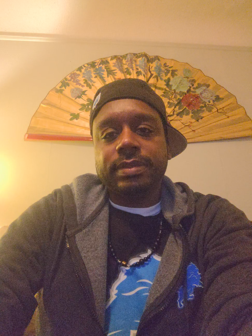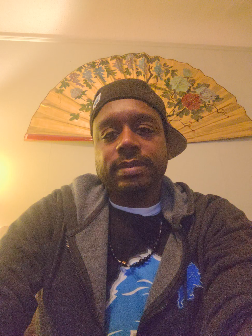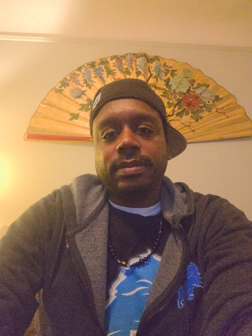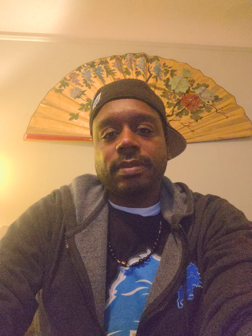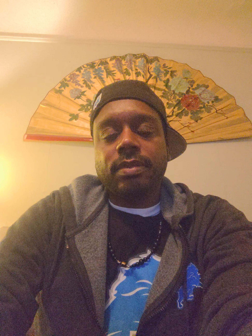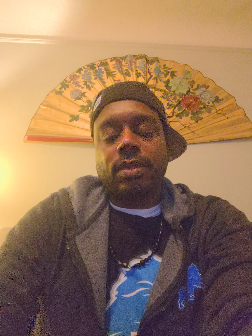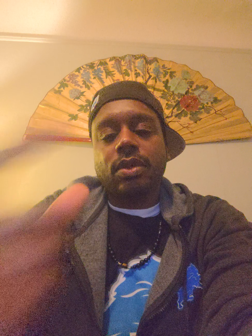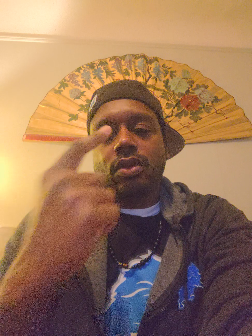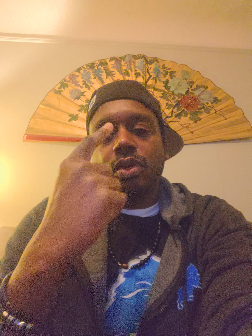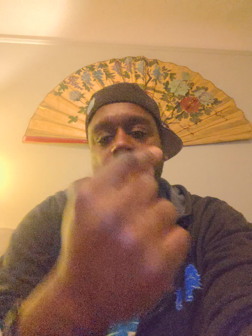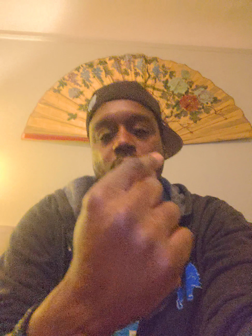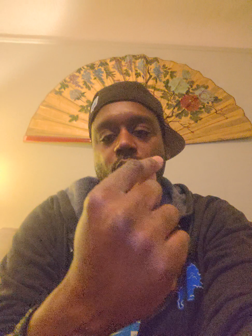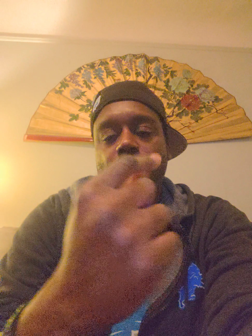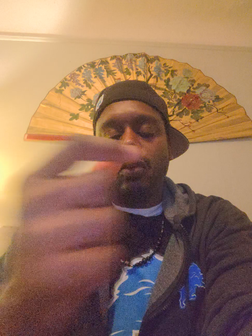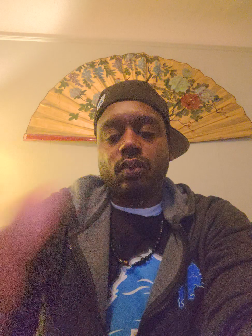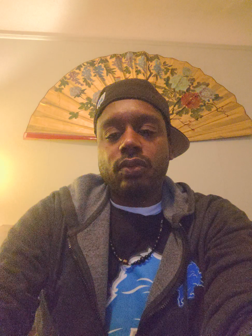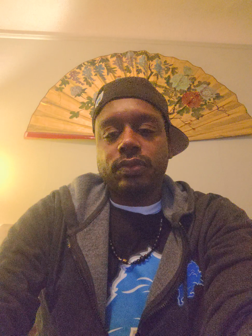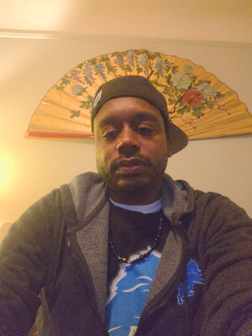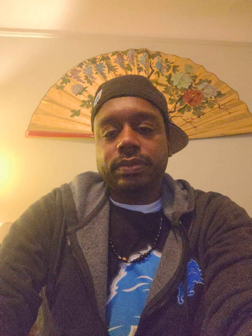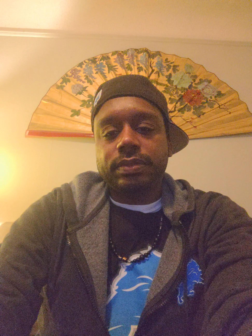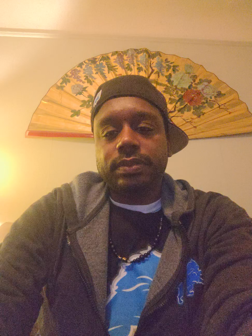go